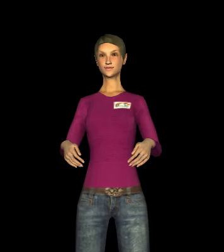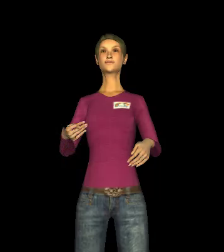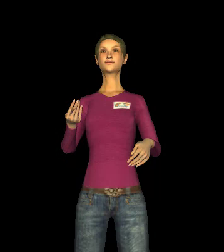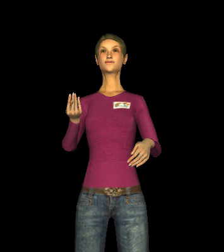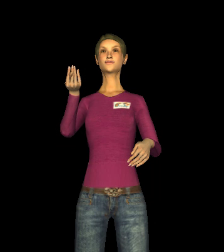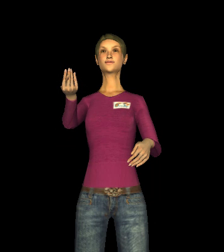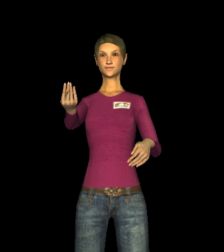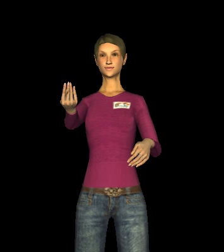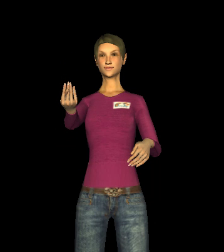يعطي